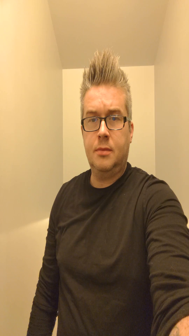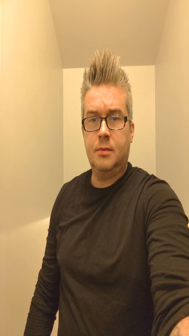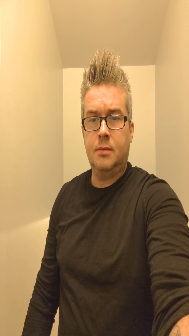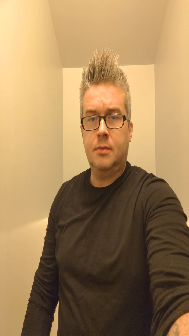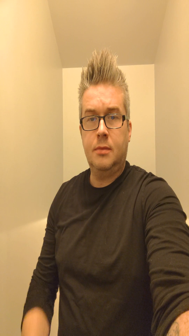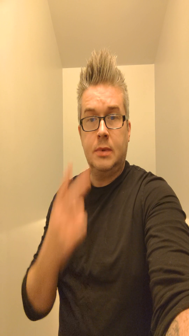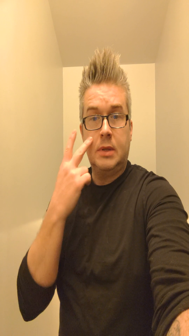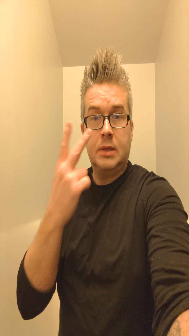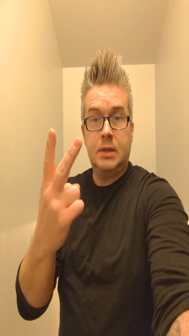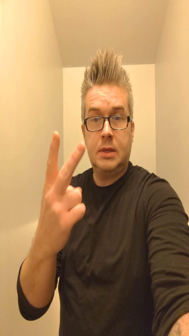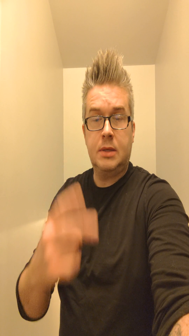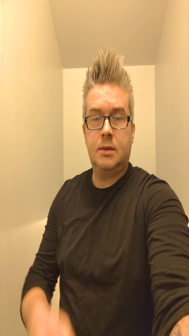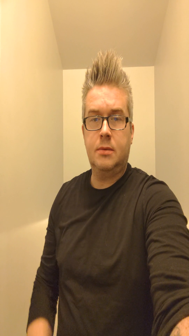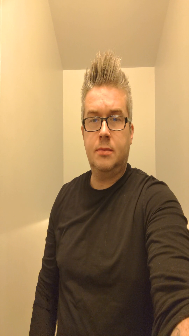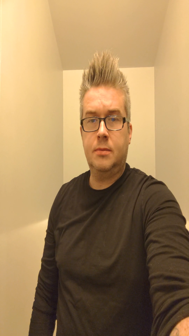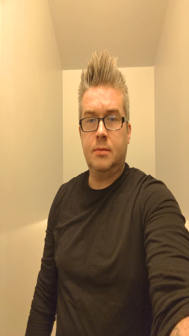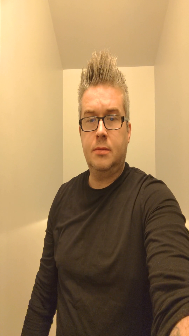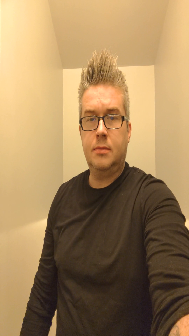see